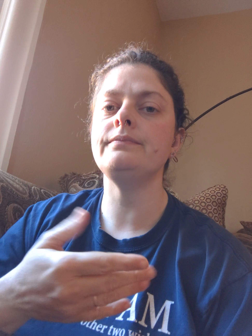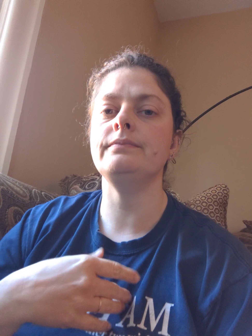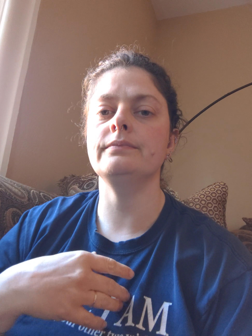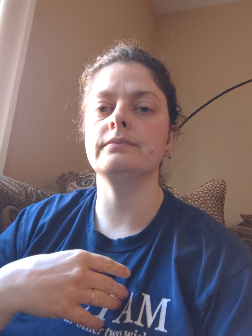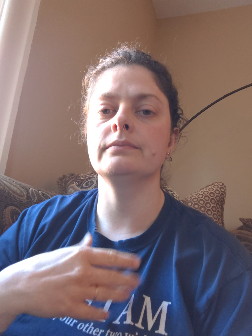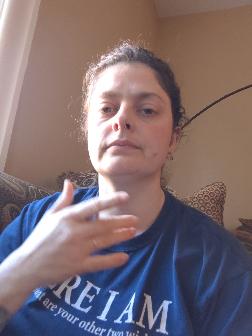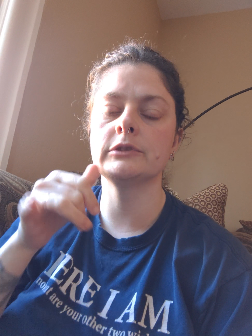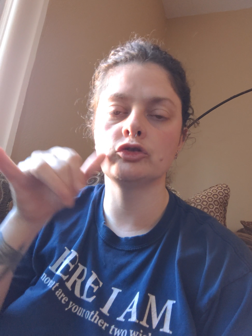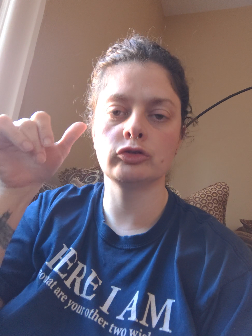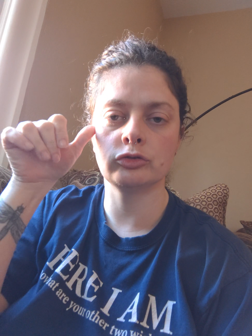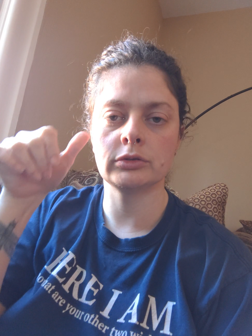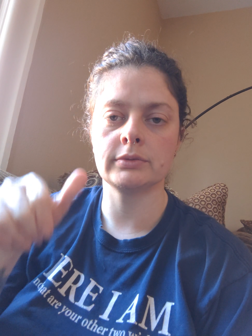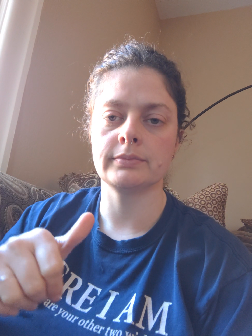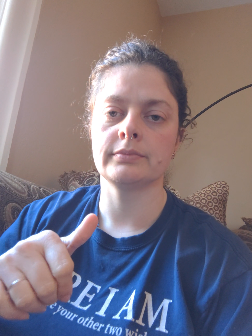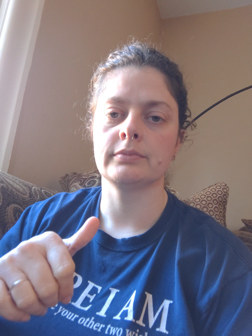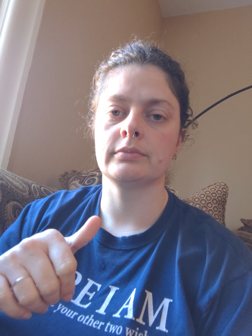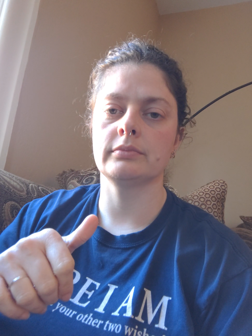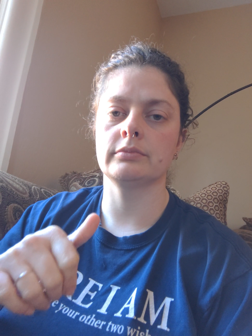yesterday